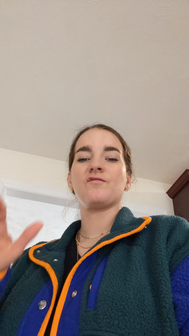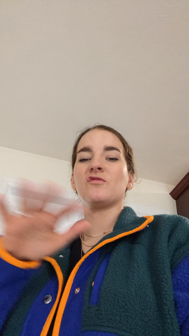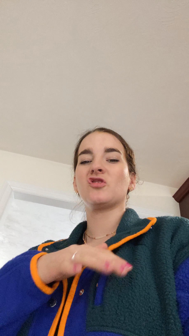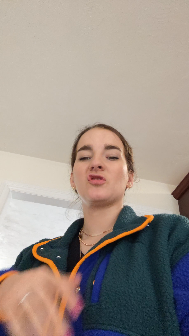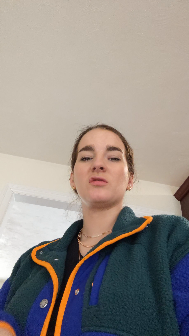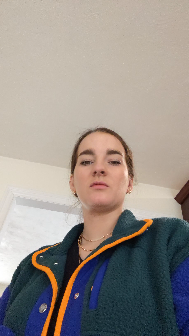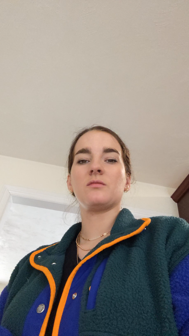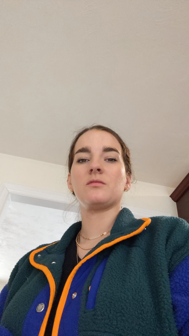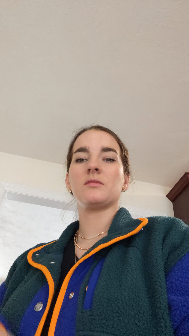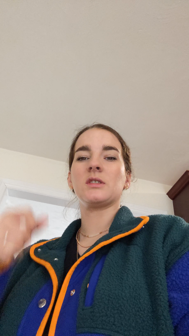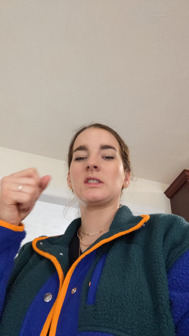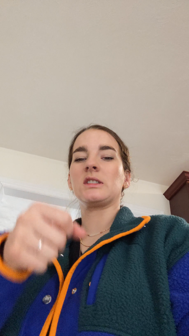hit